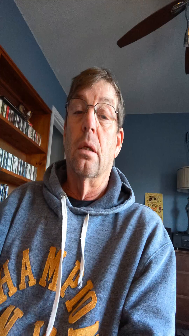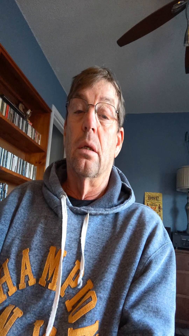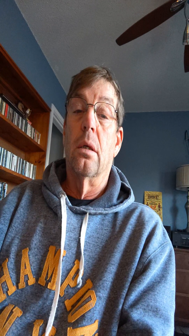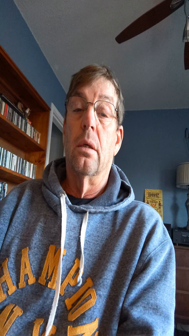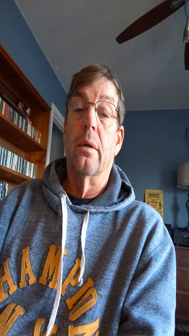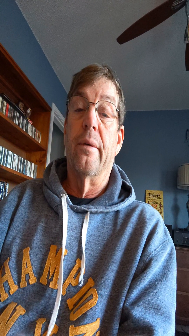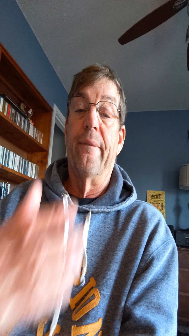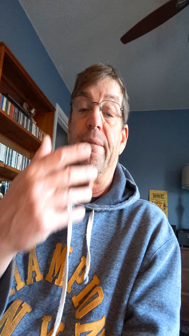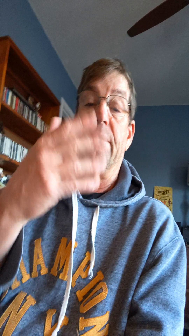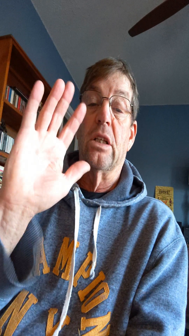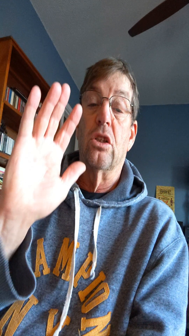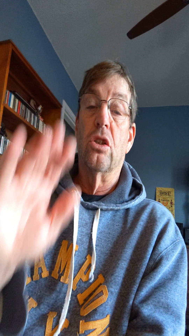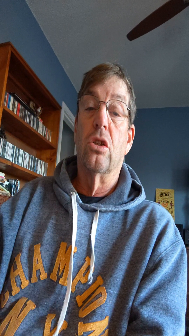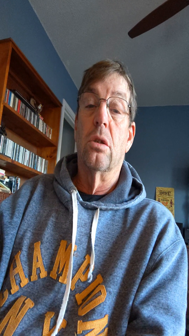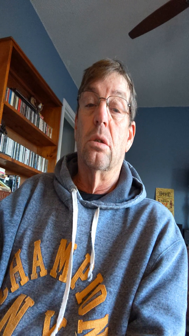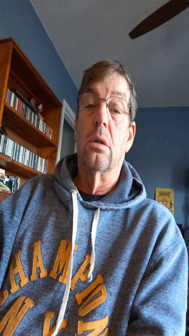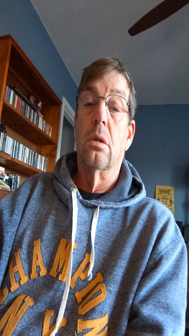finish